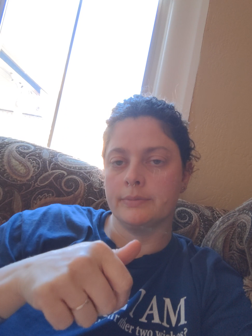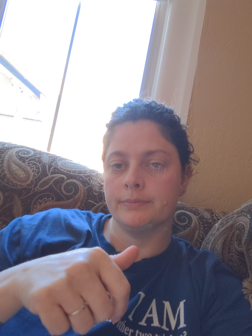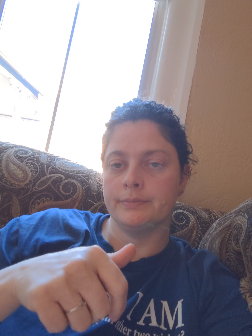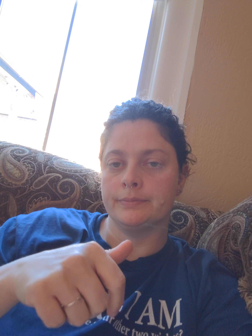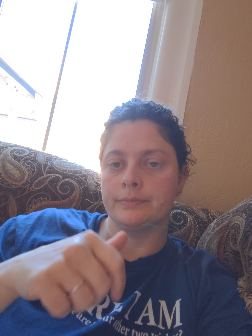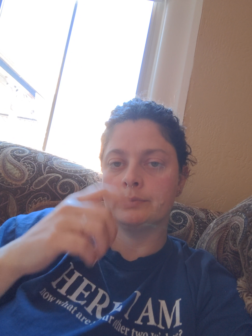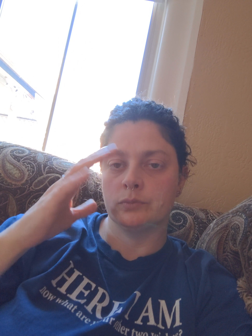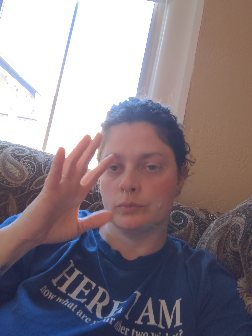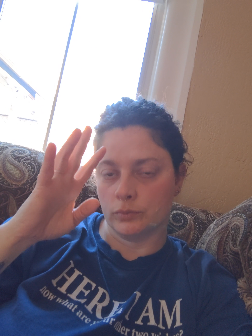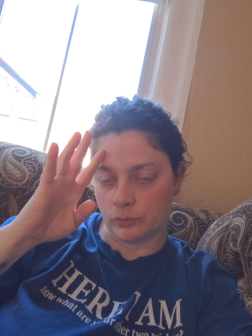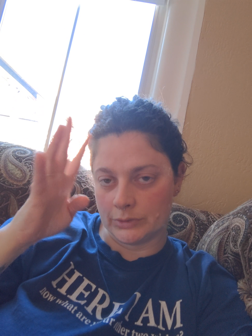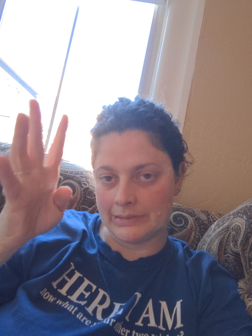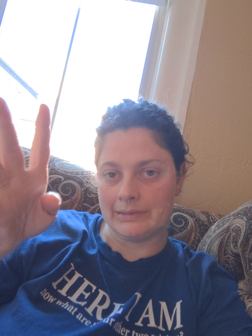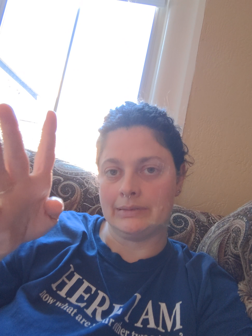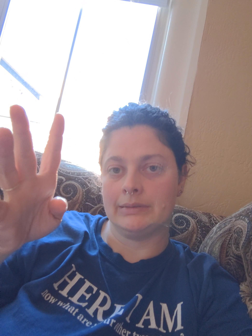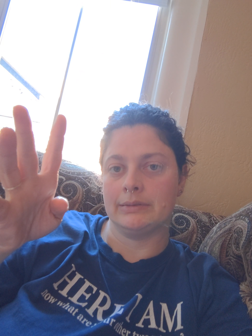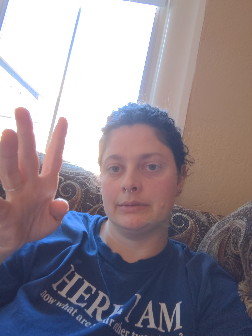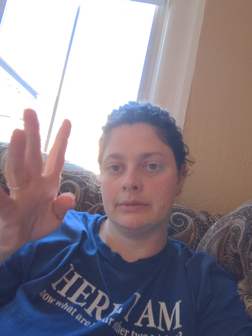pretend